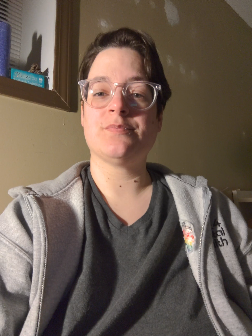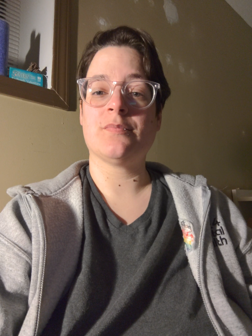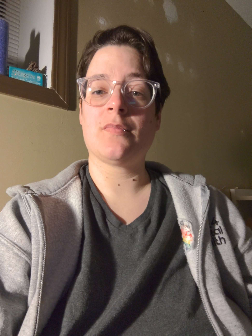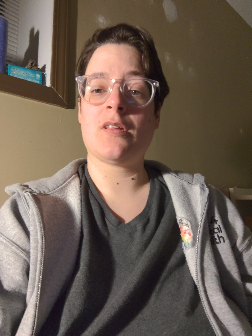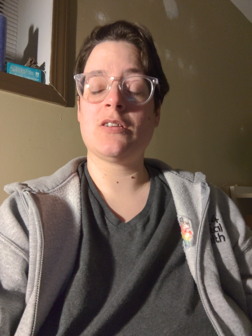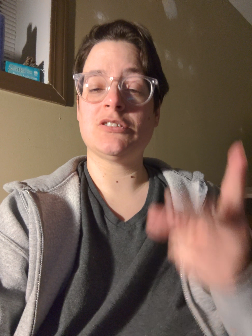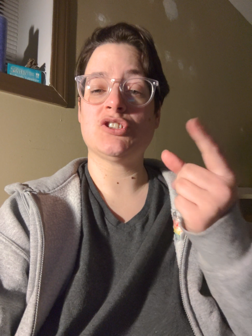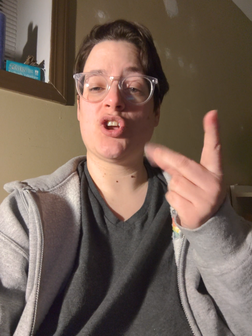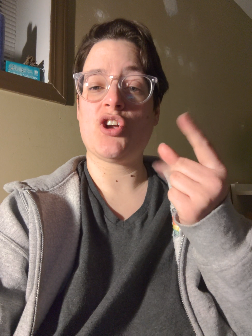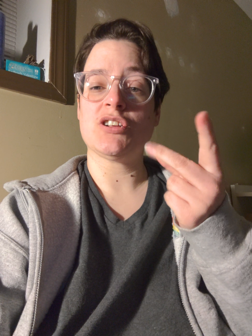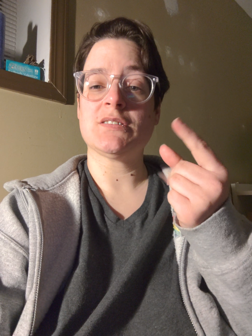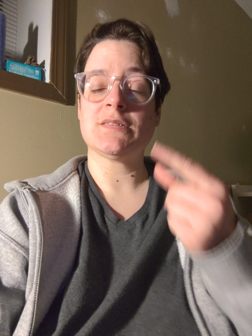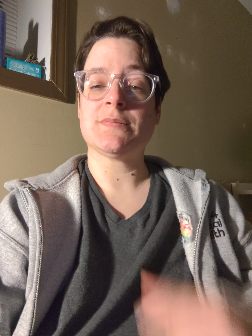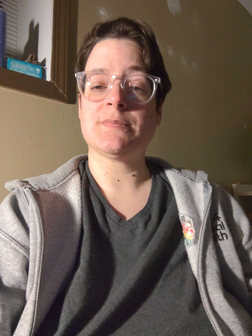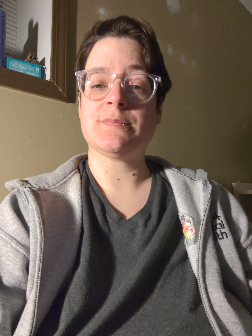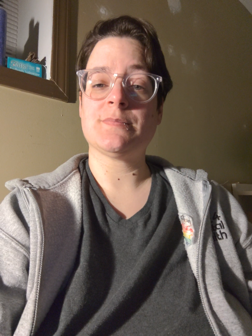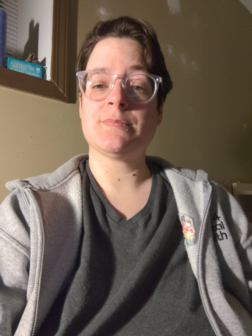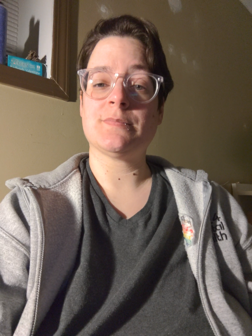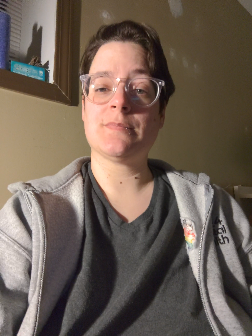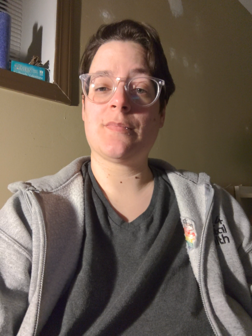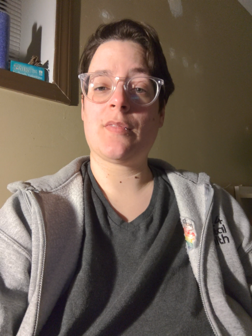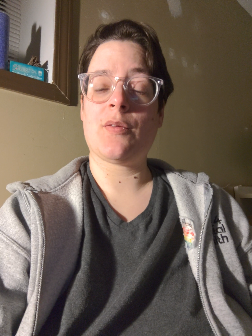dog